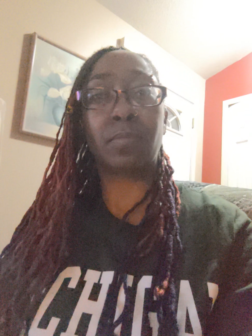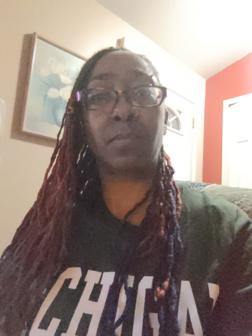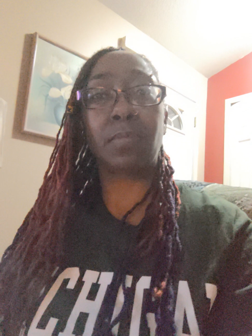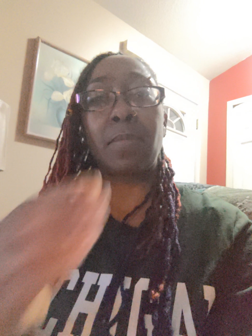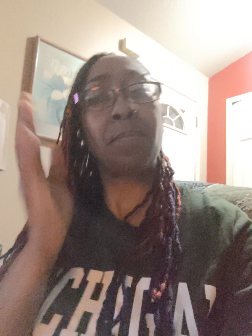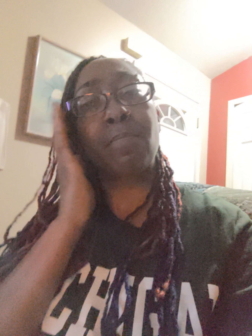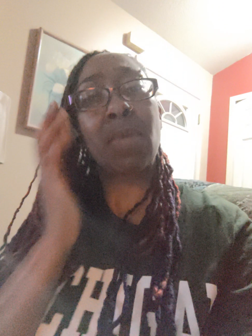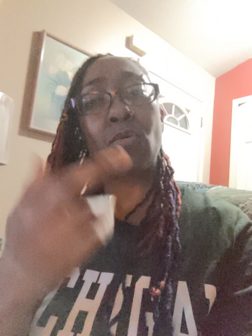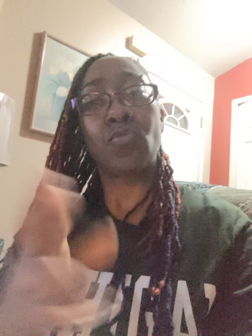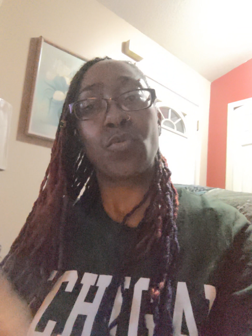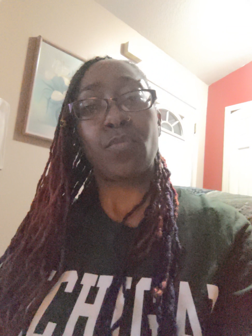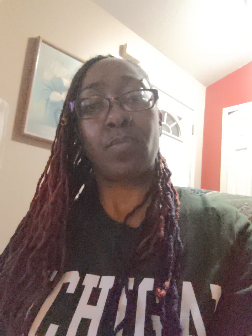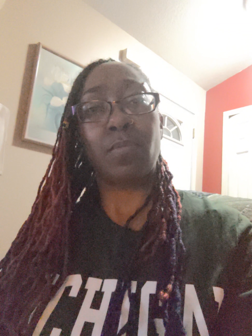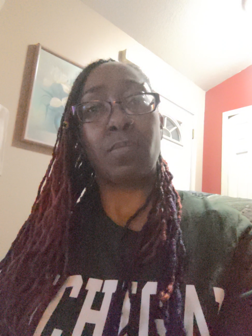bedroom